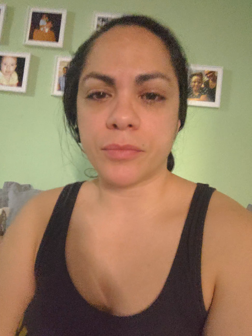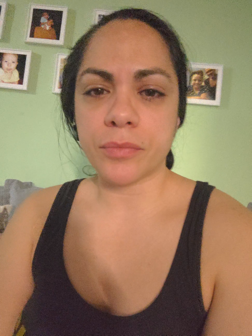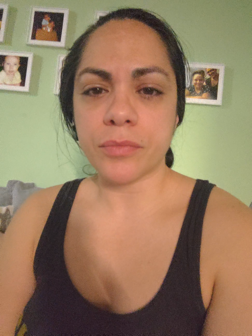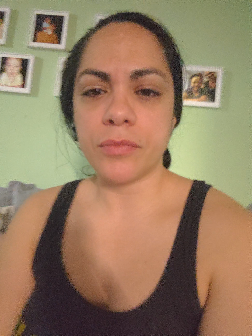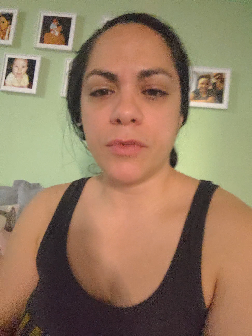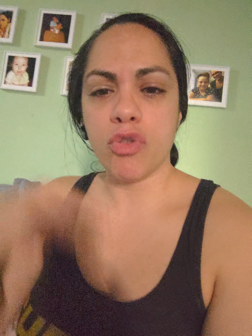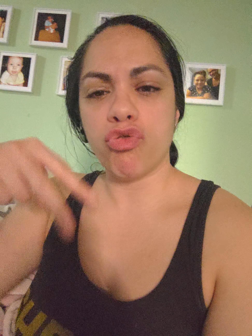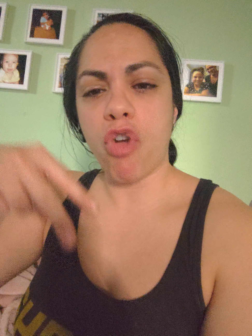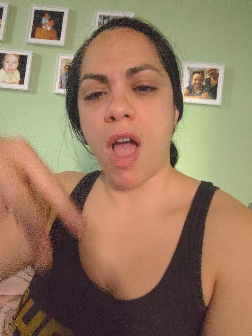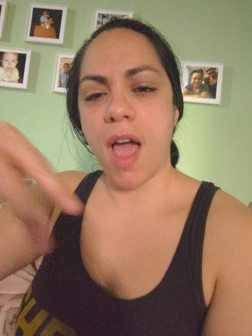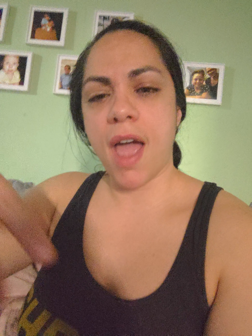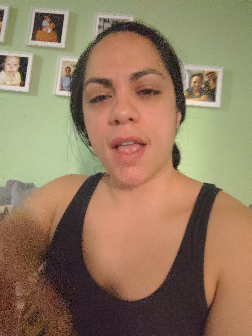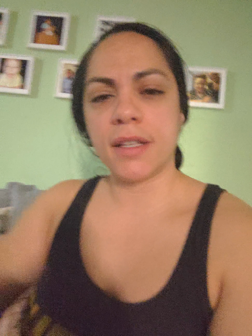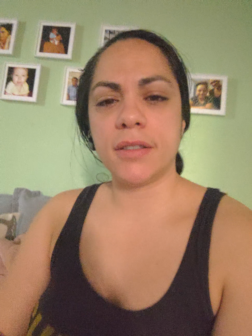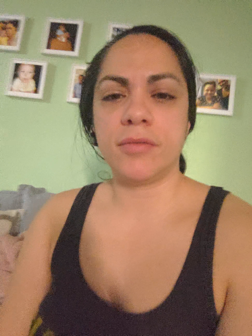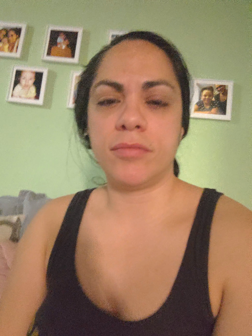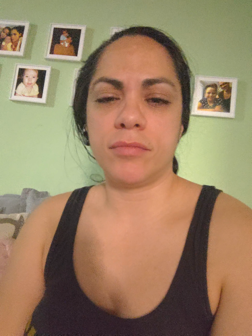ride